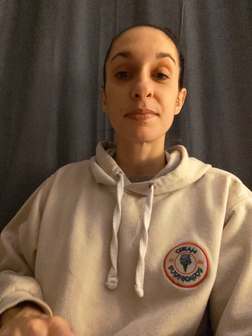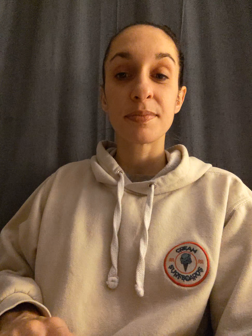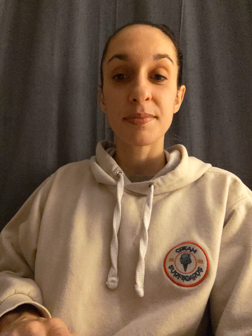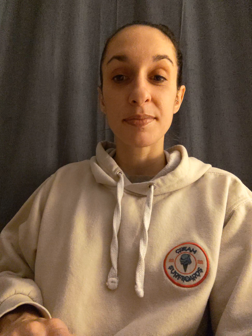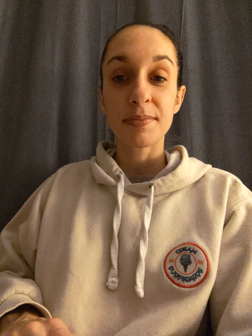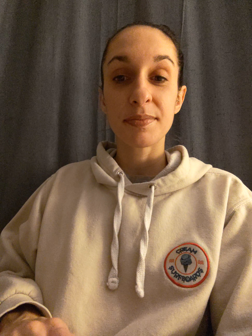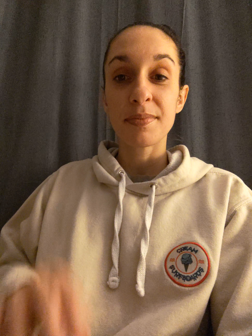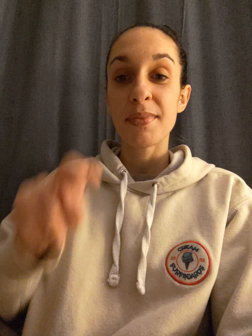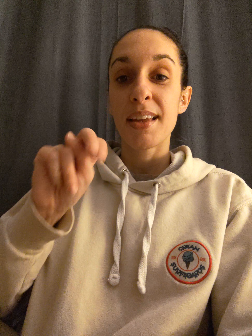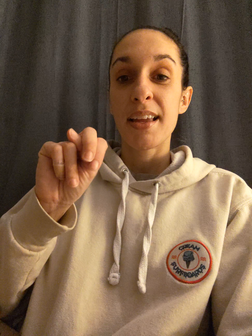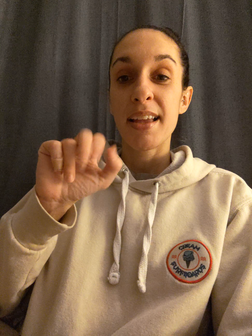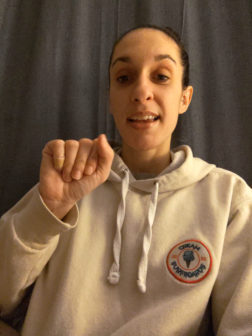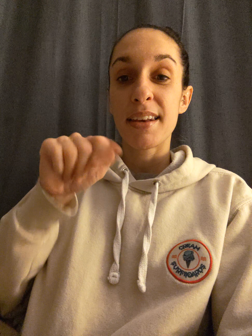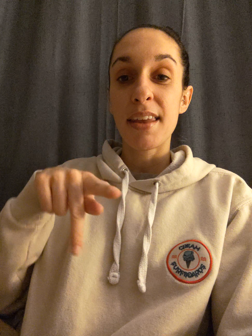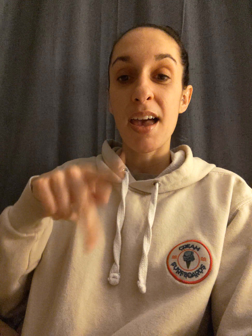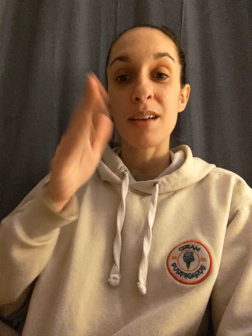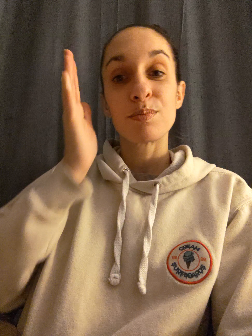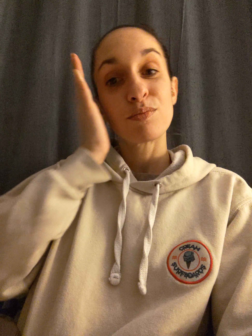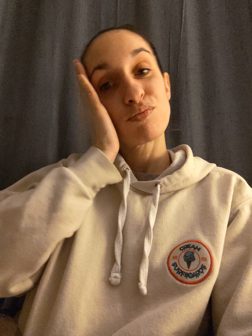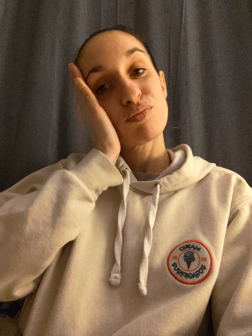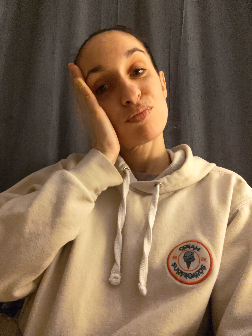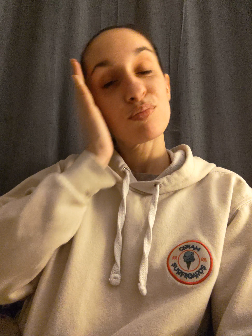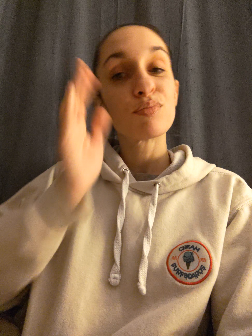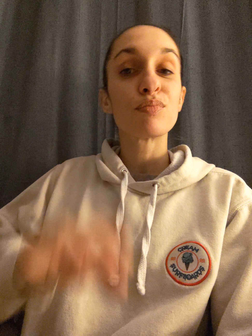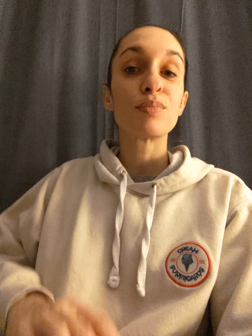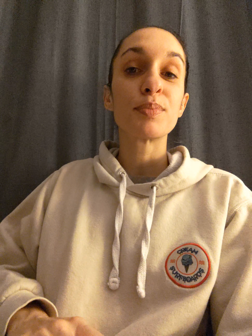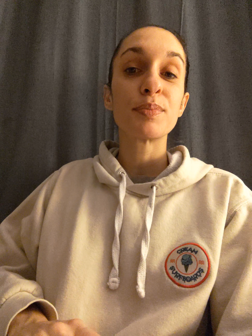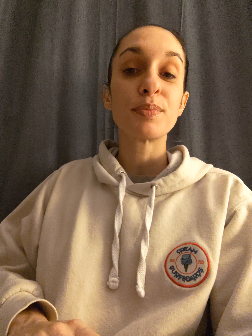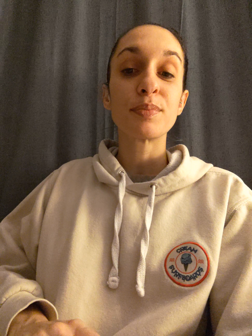nap